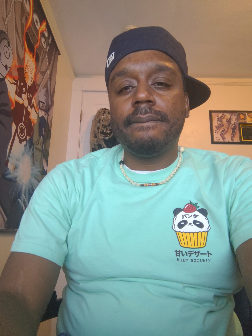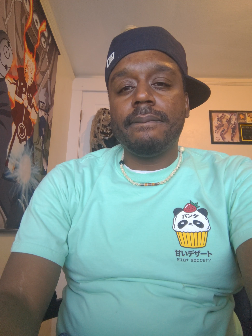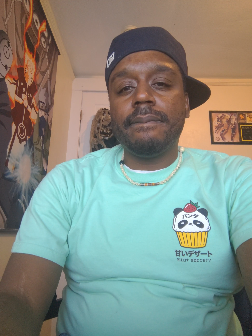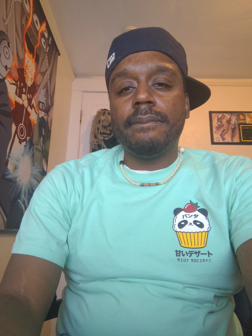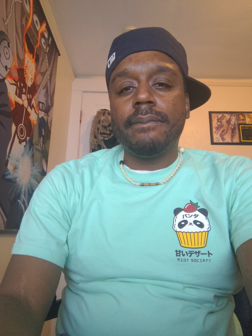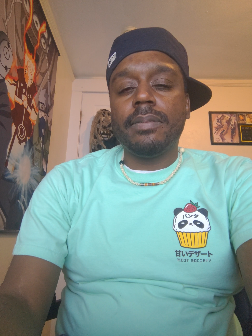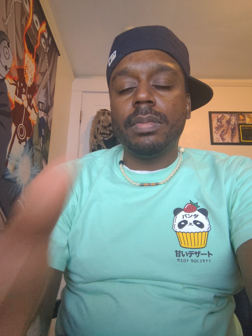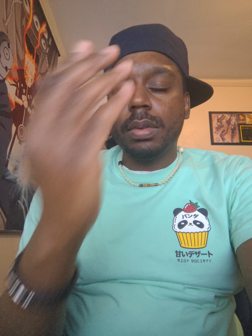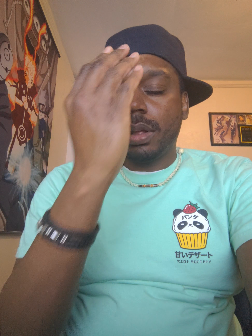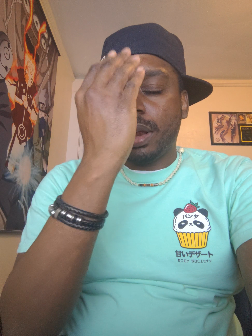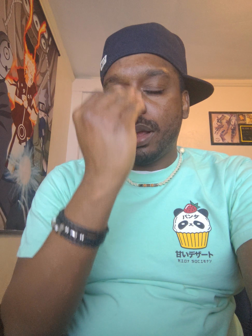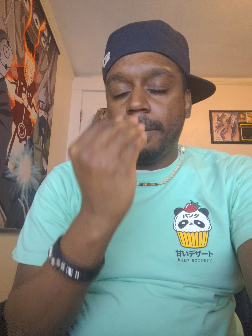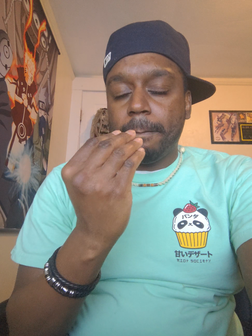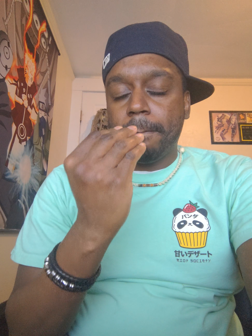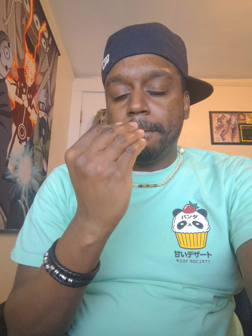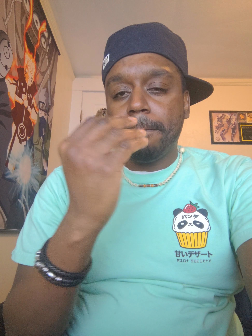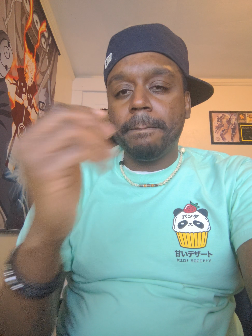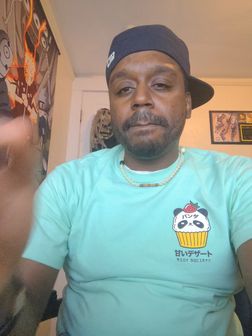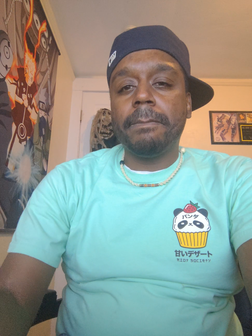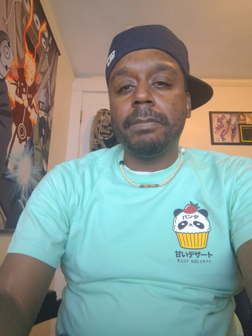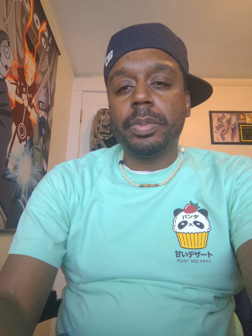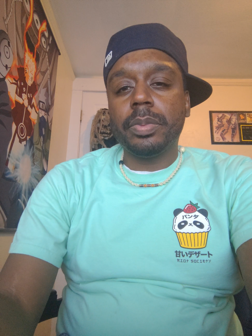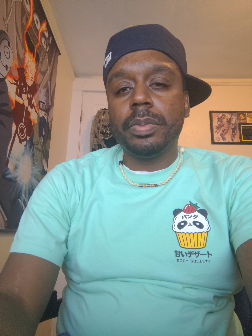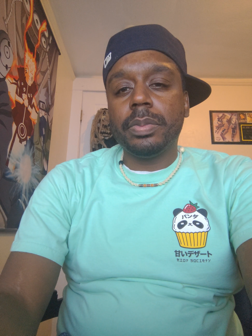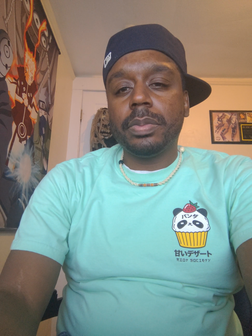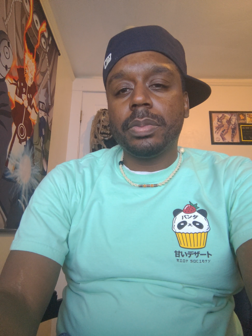sleep